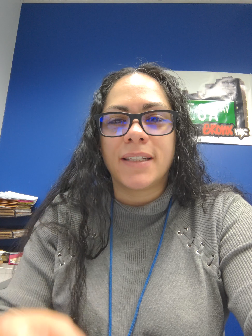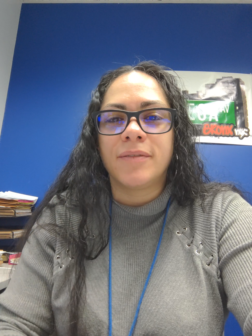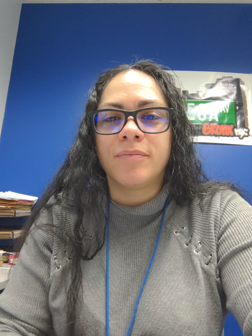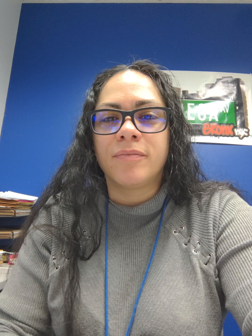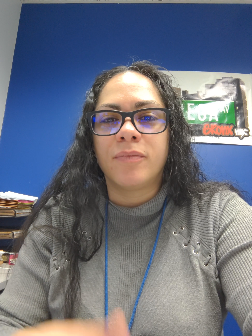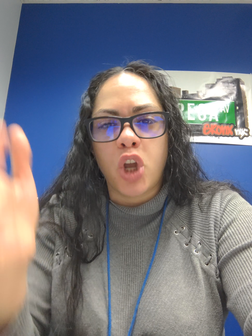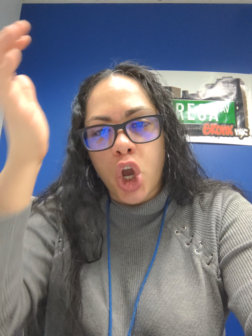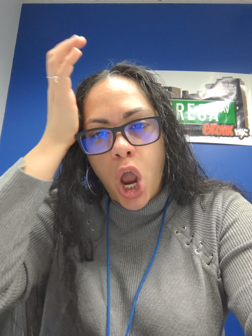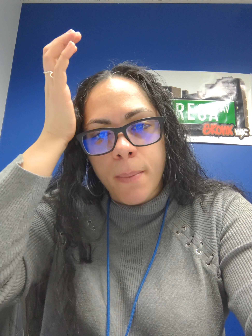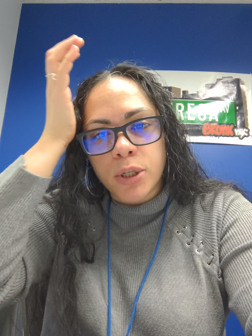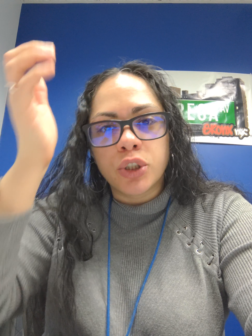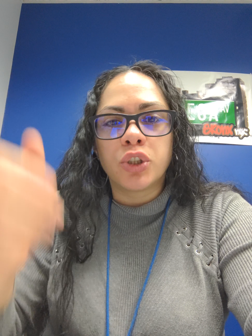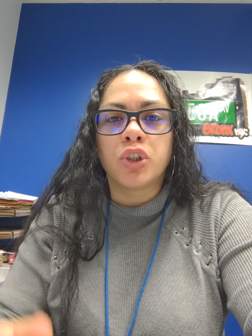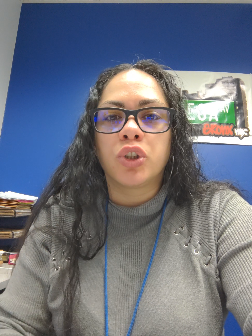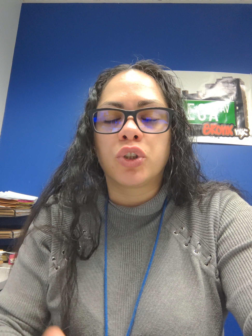garbage